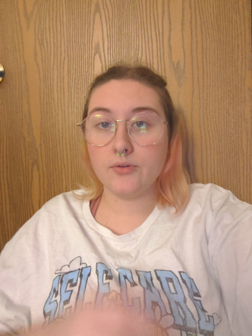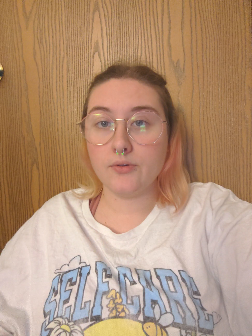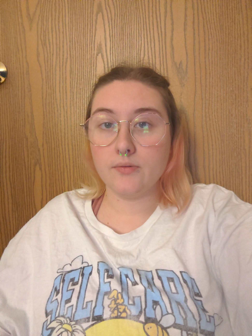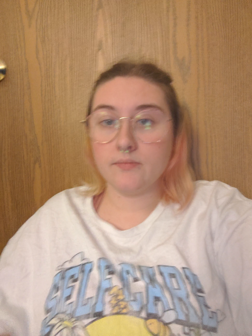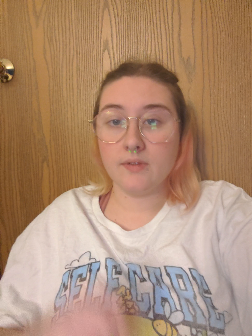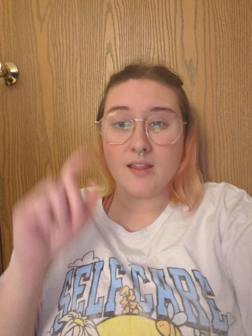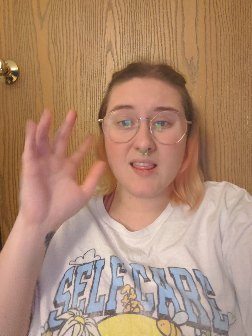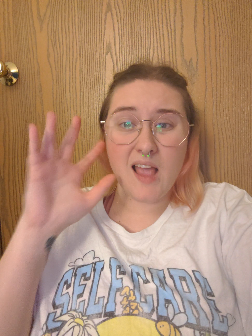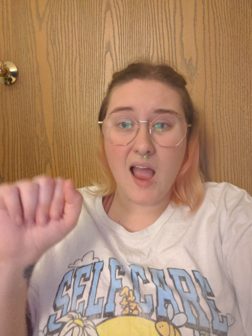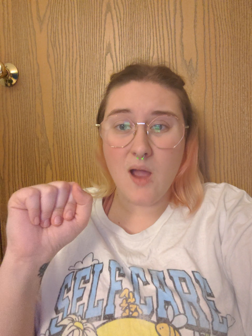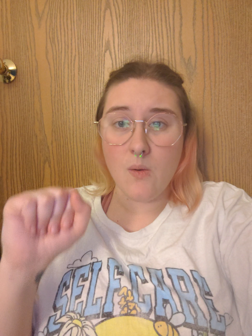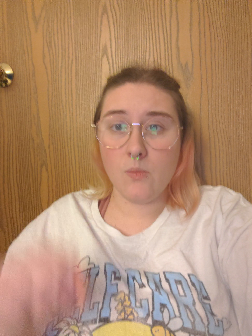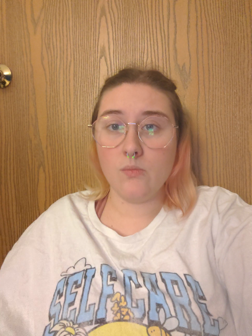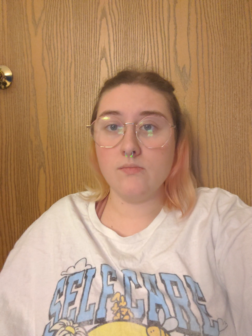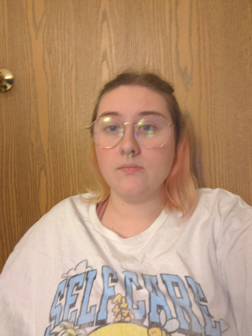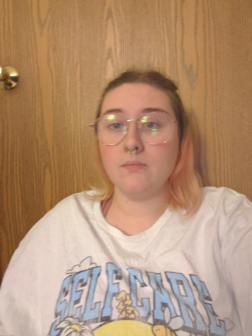loud